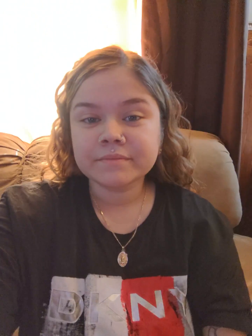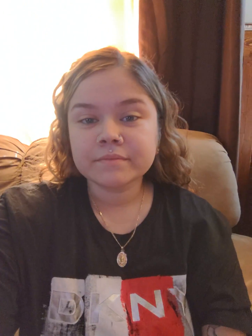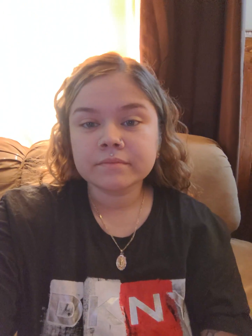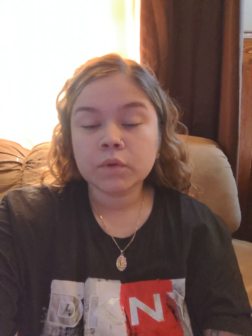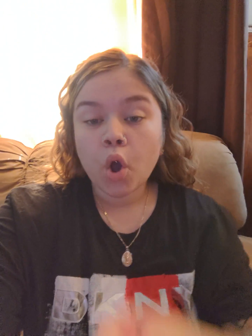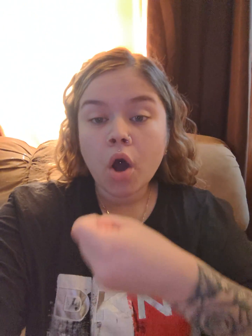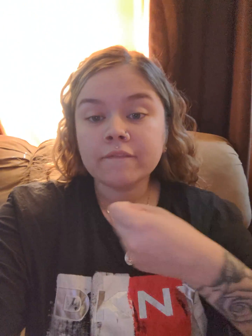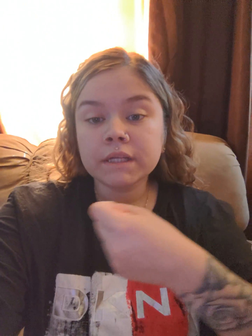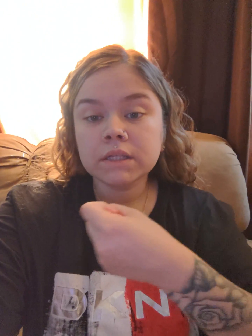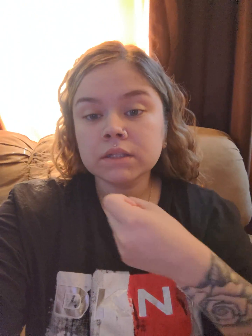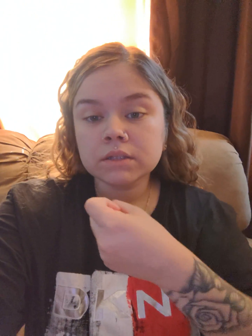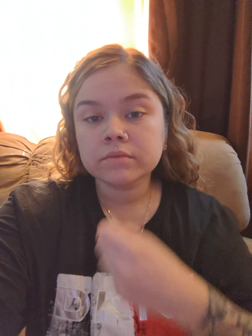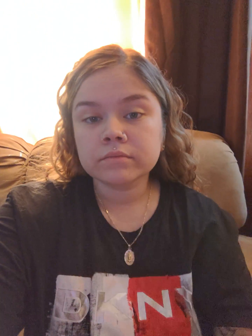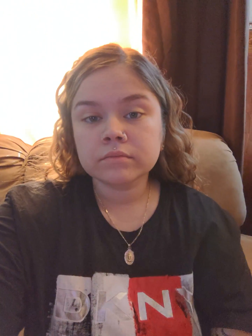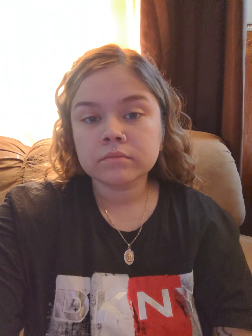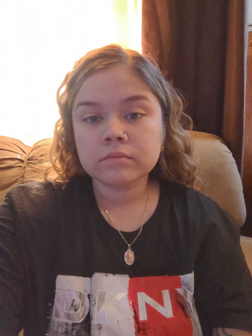coffee